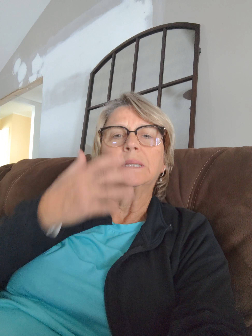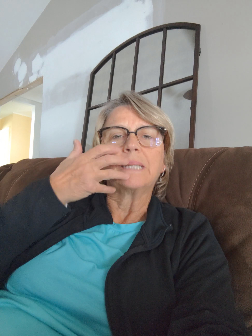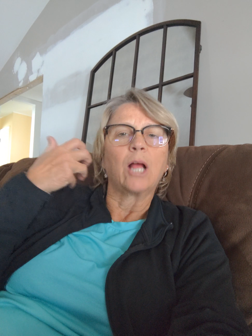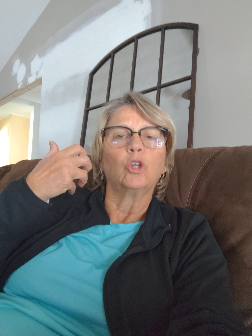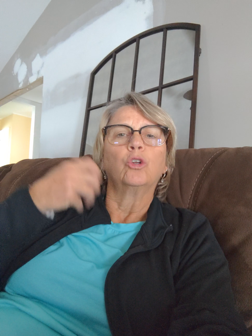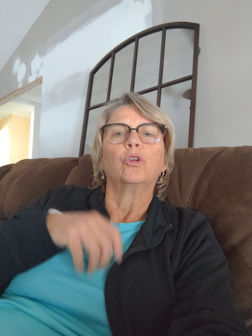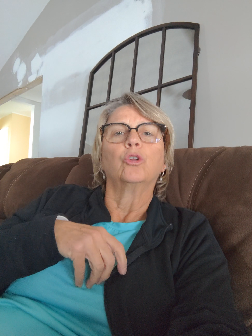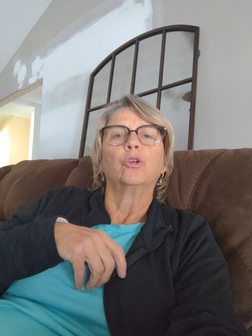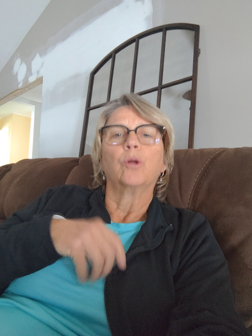tiger